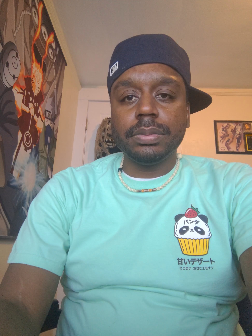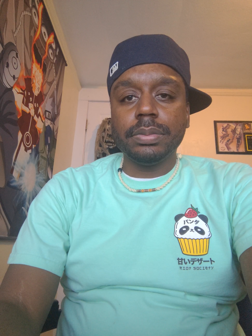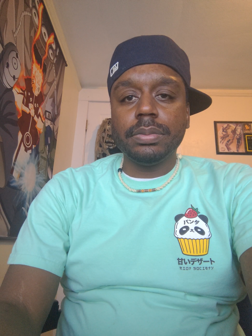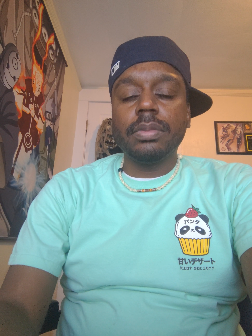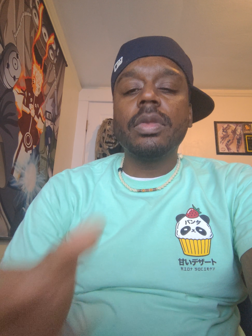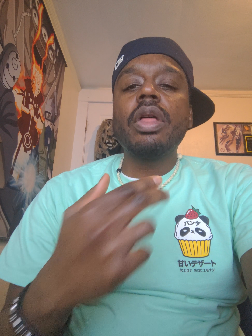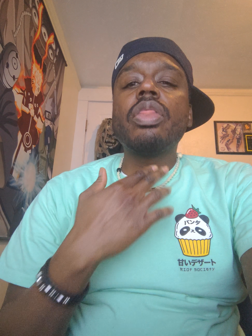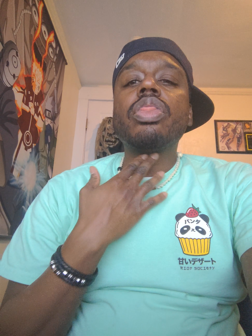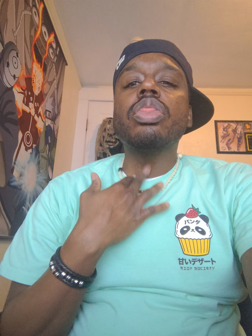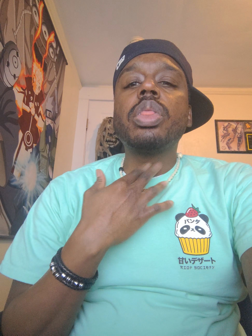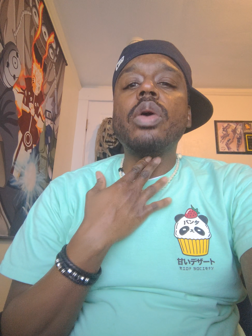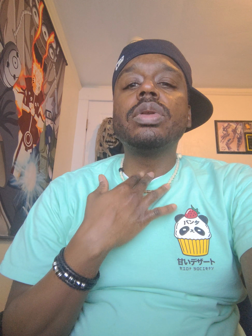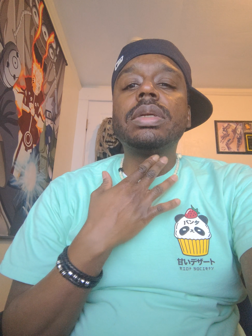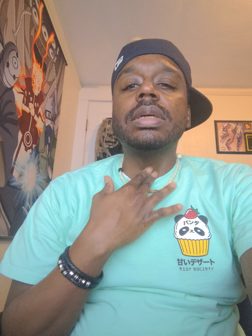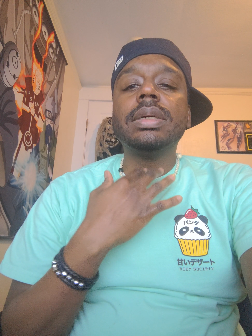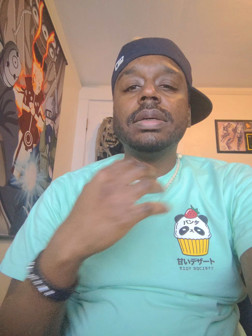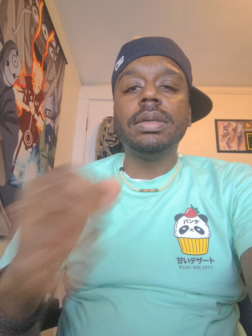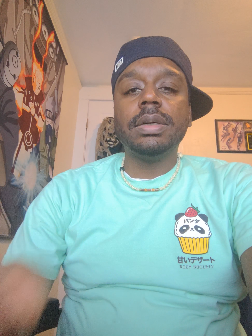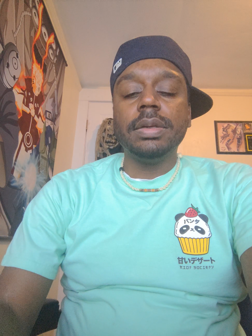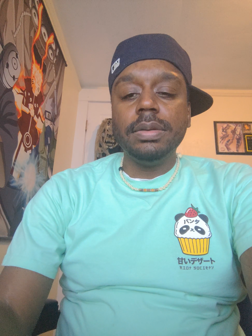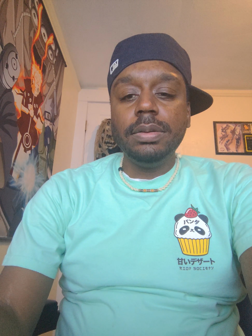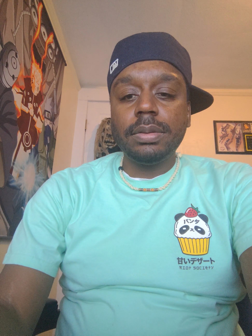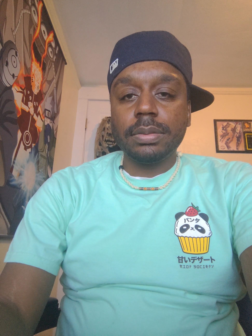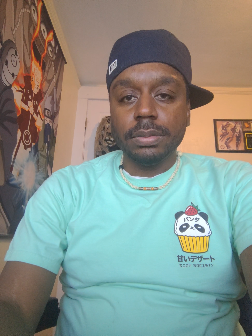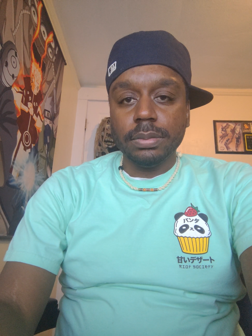thirsty